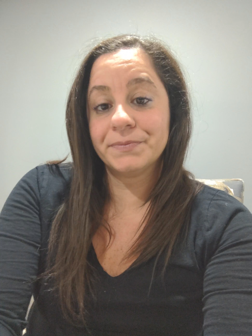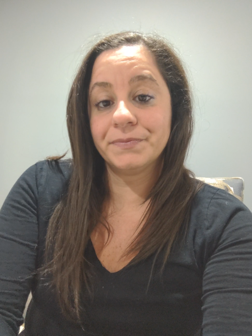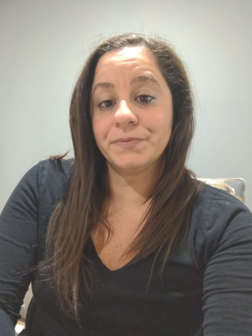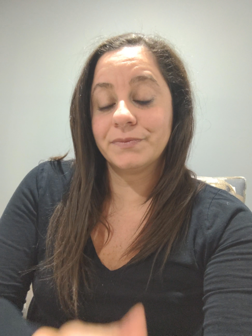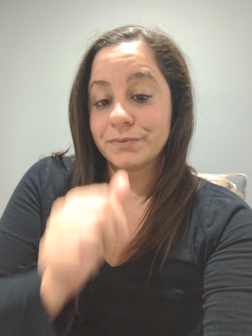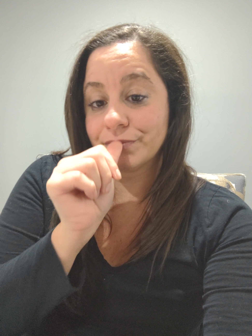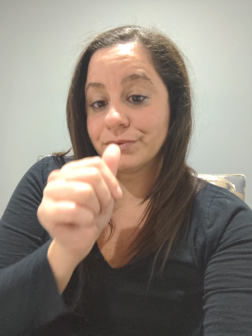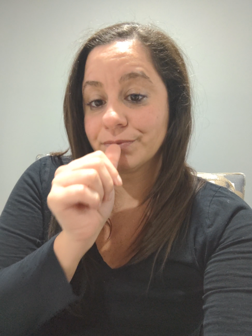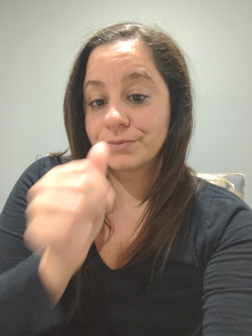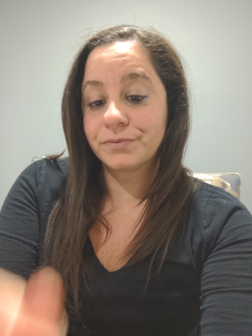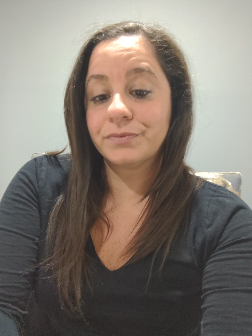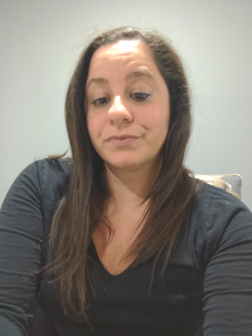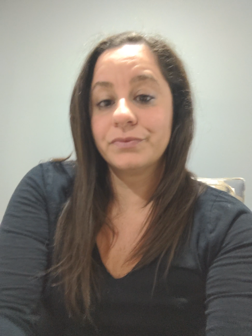nuts